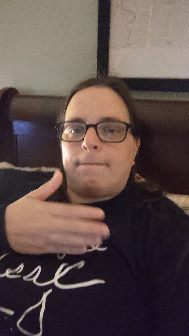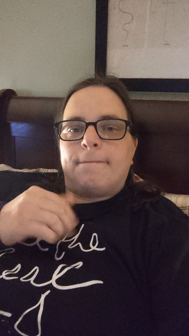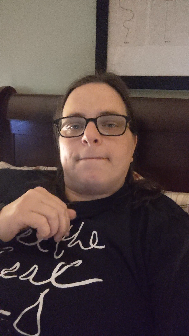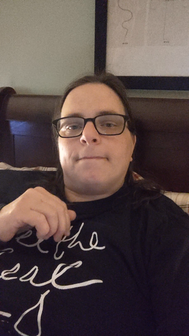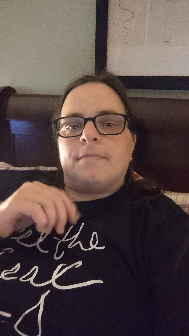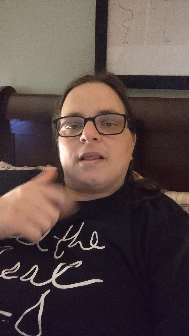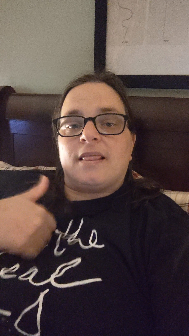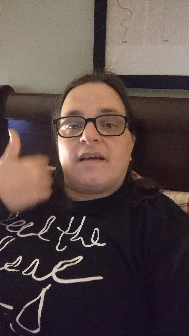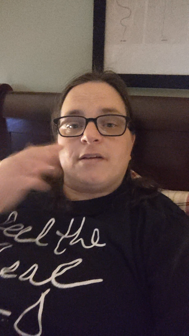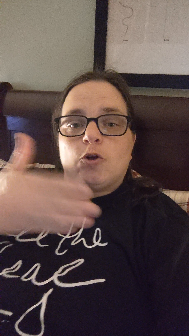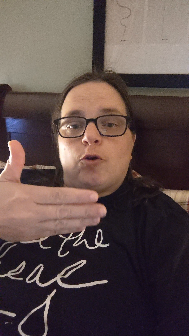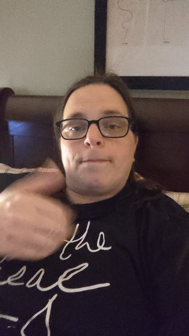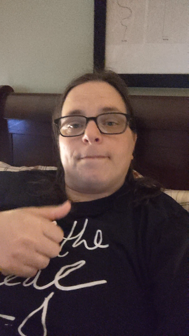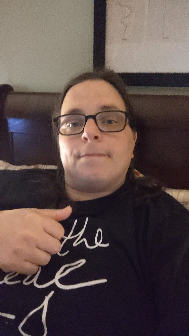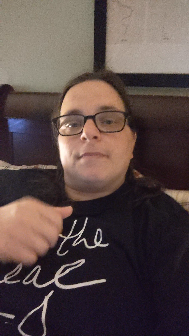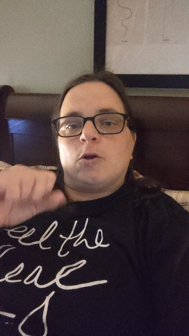living room